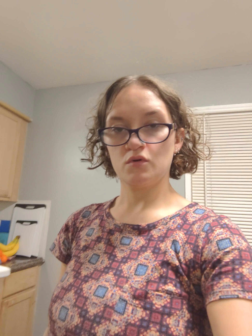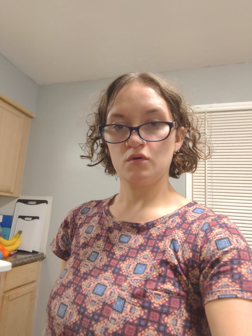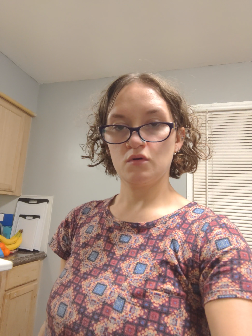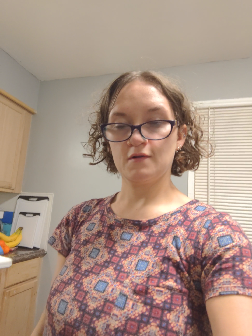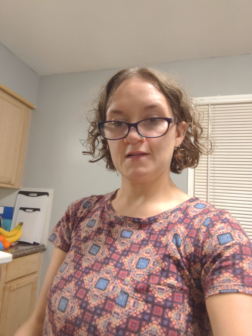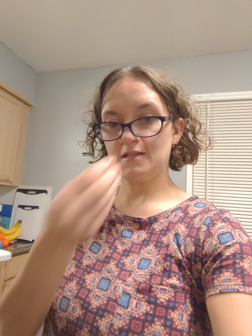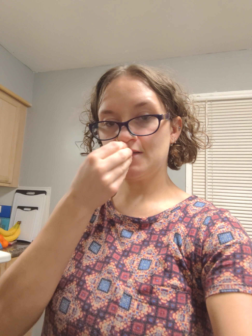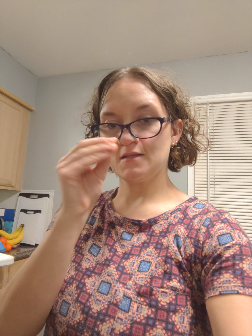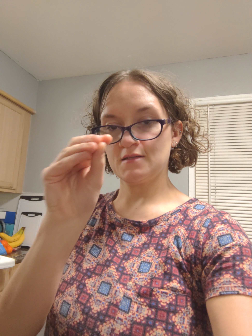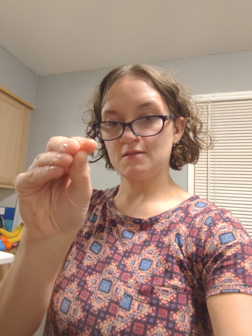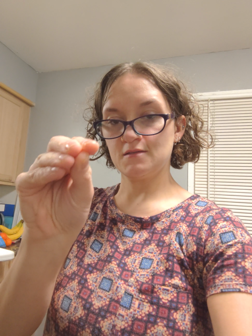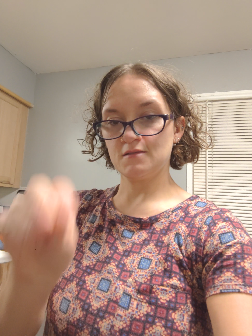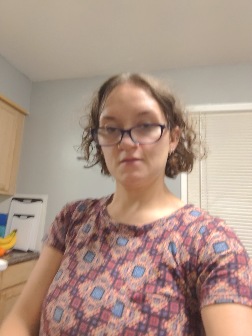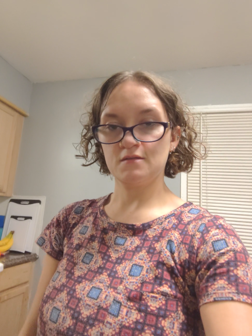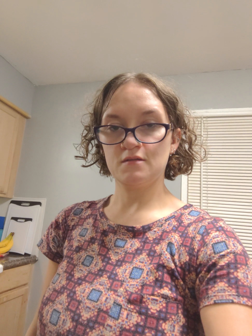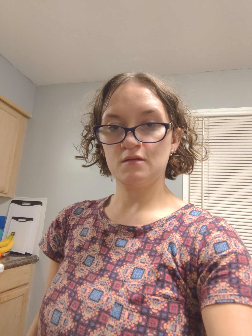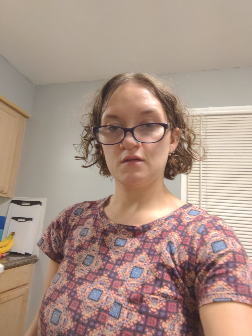kiss